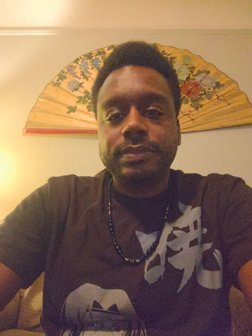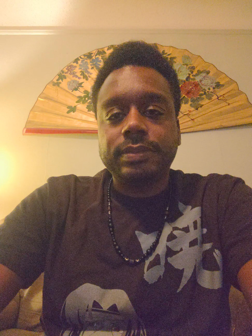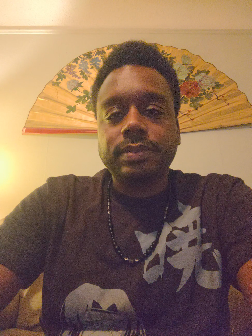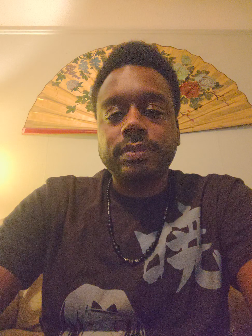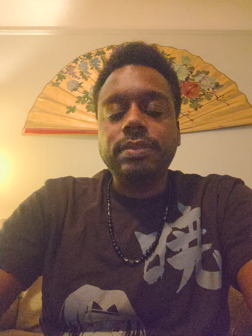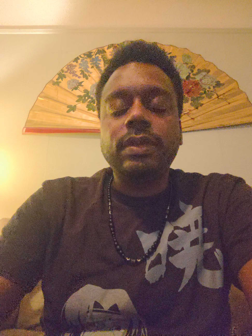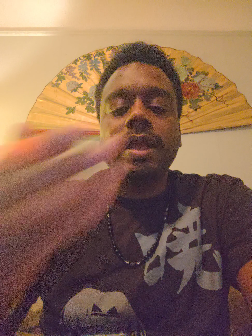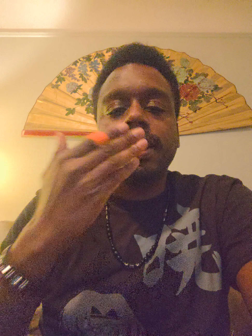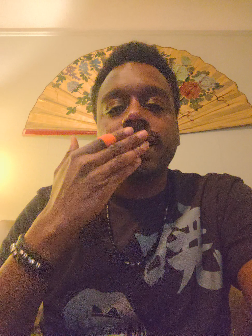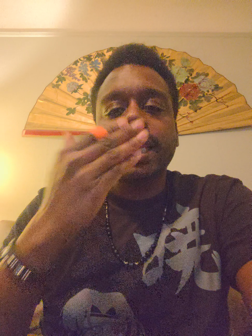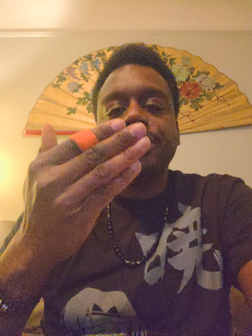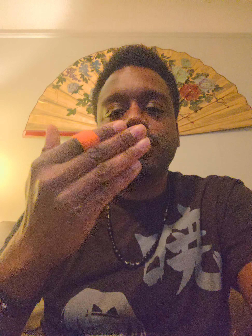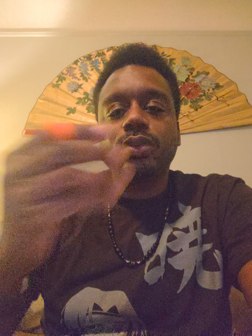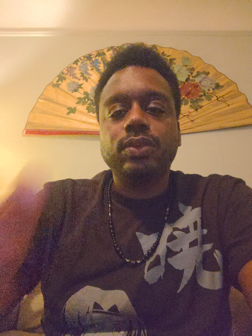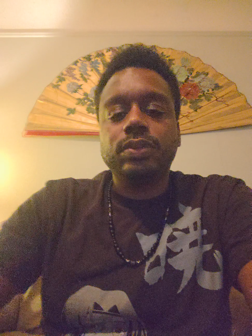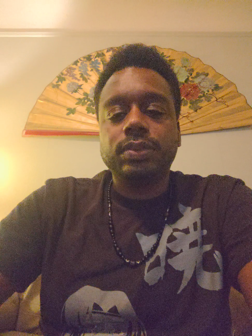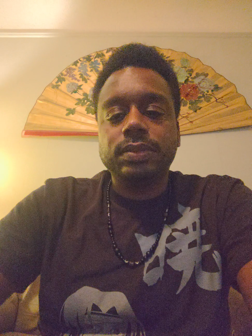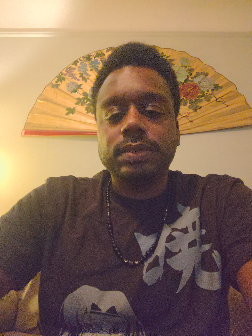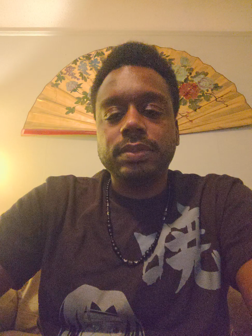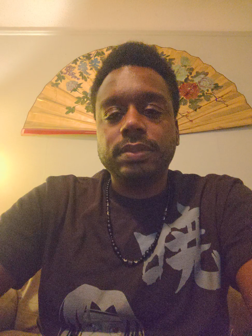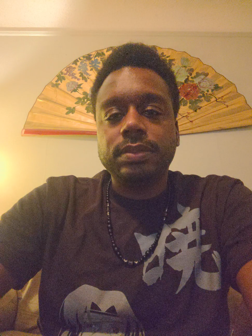thank you